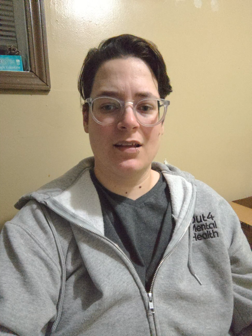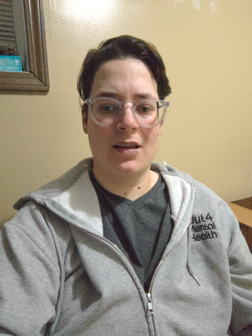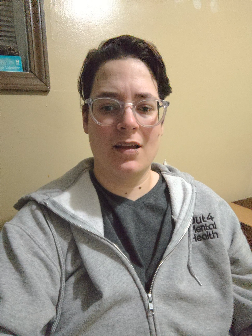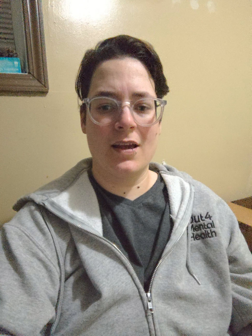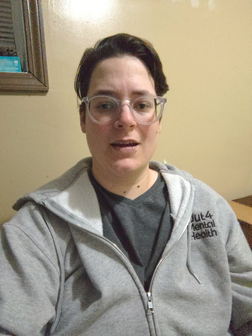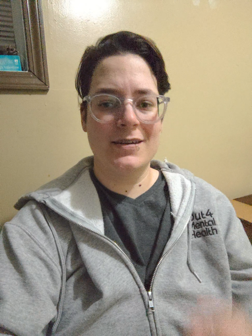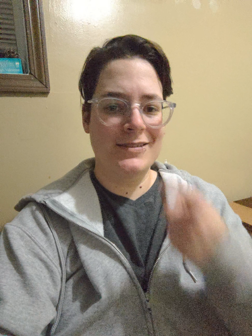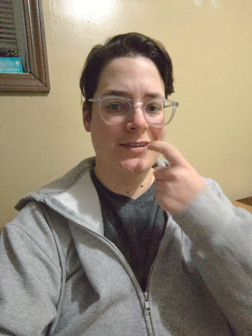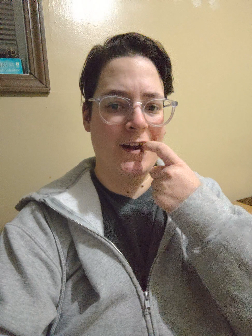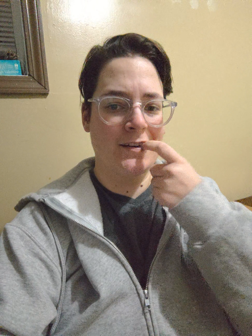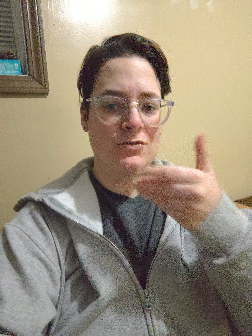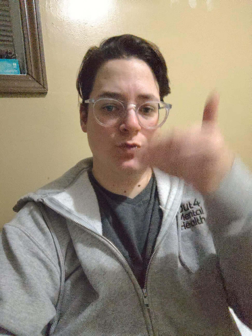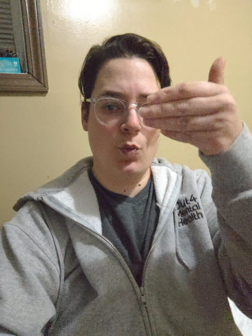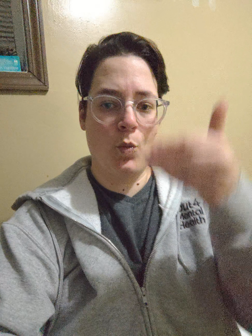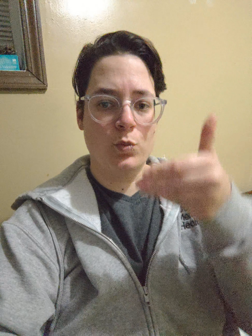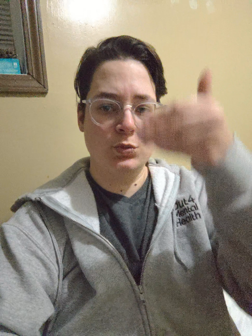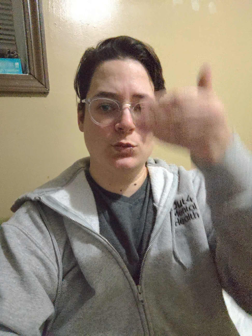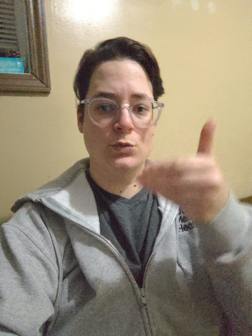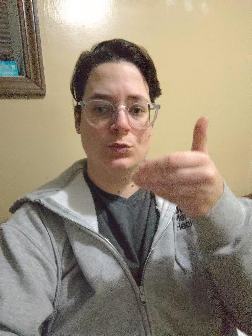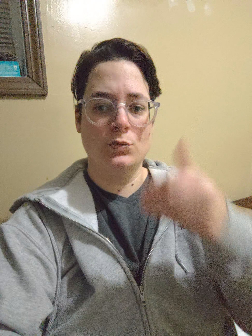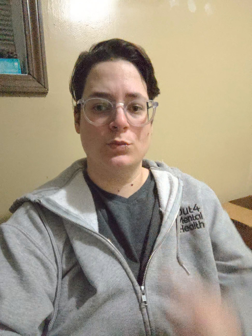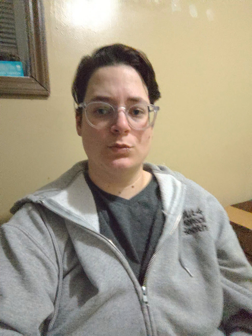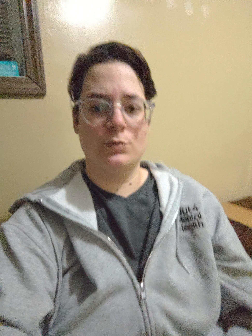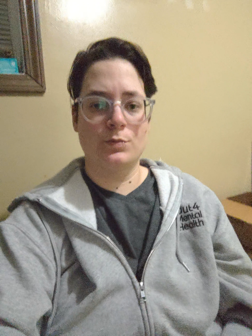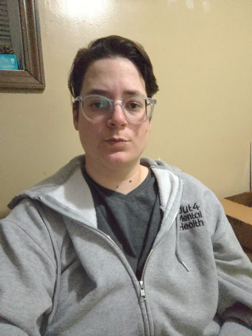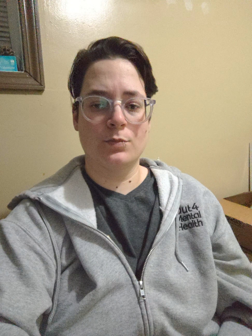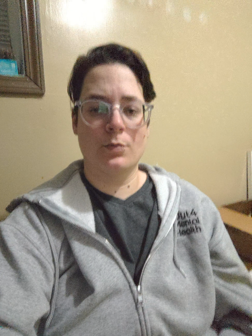window